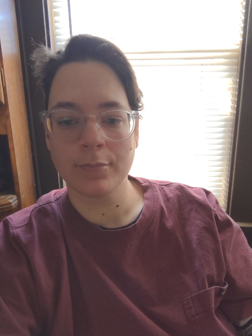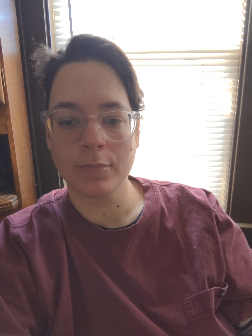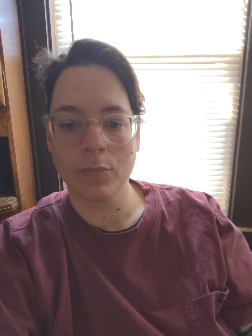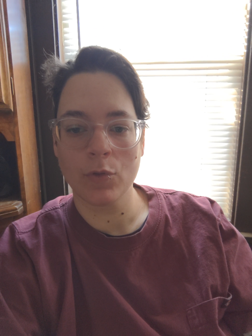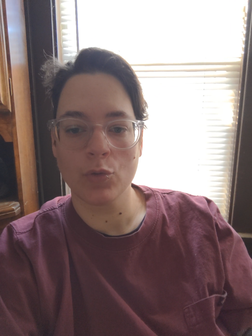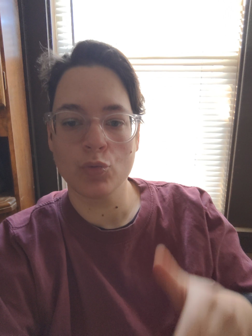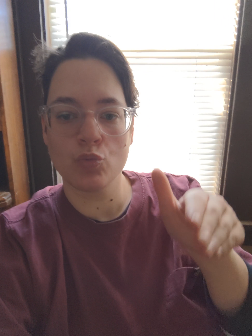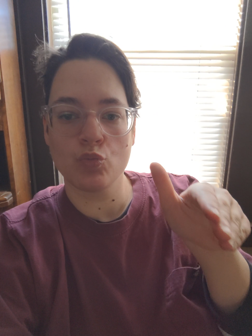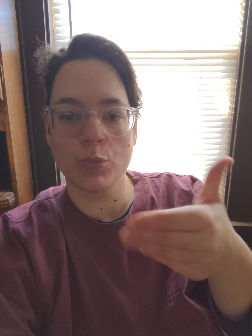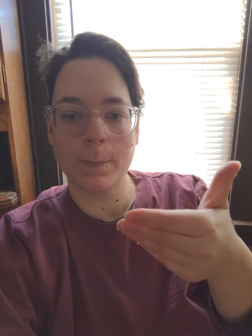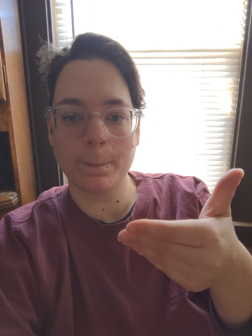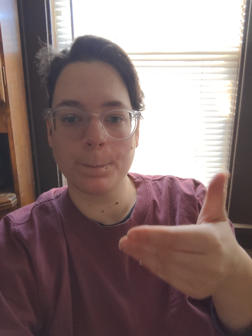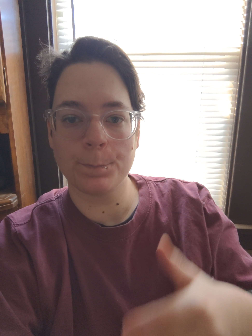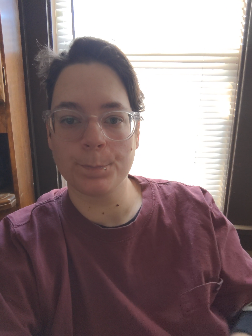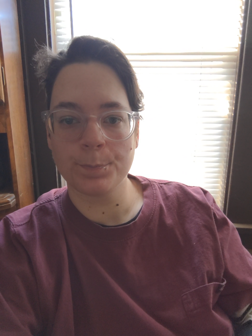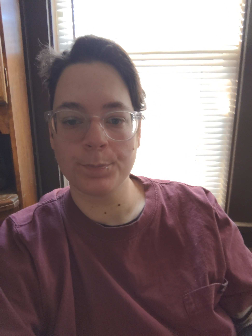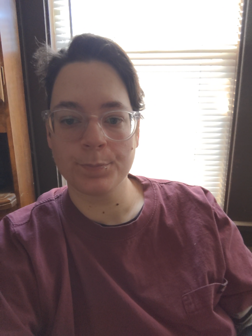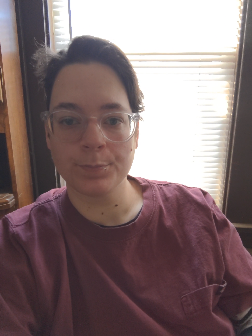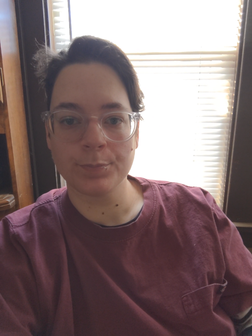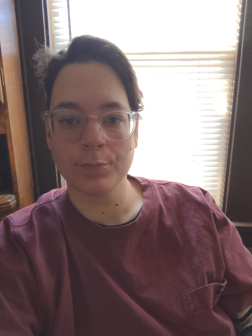room